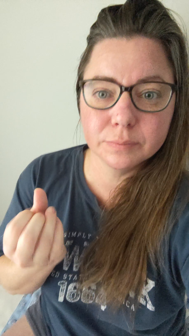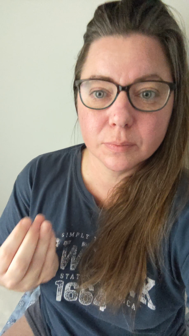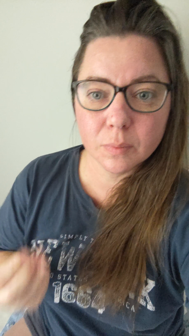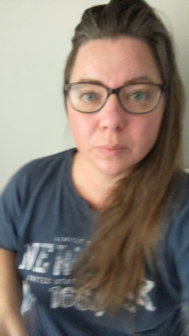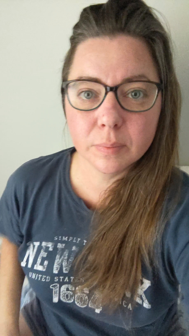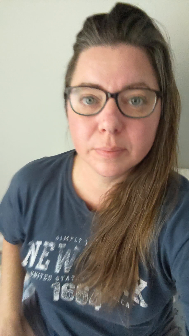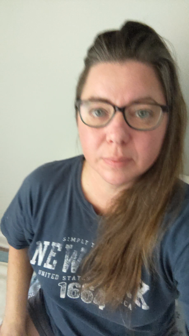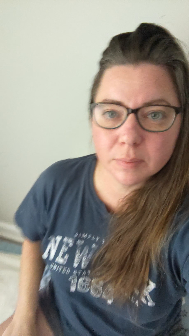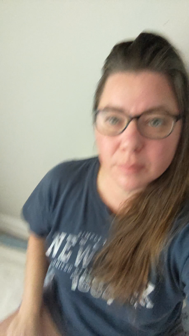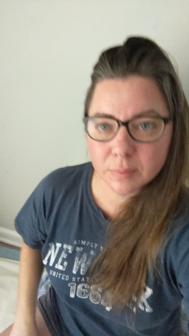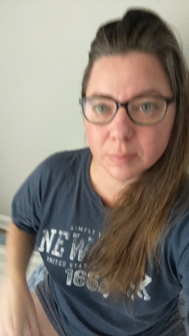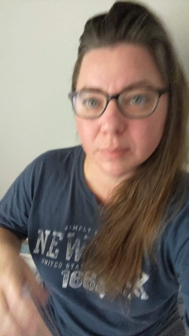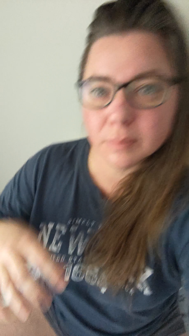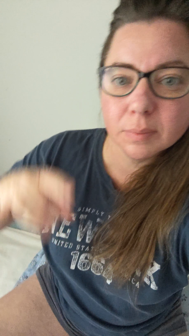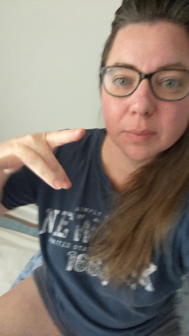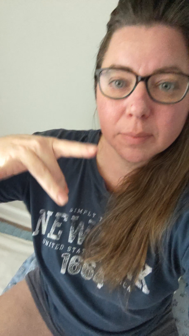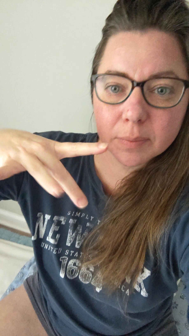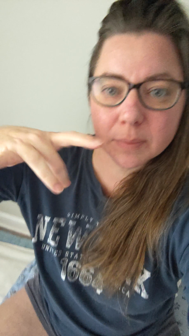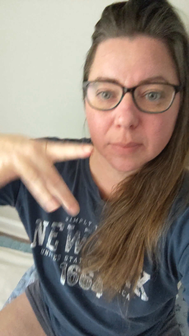pumpkin